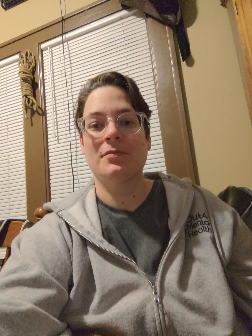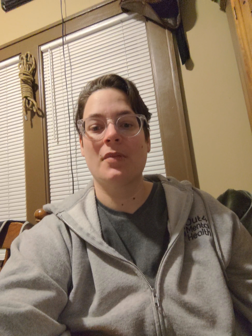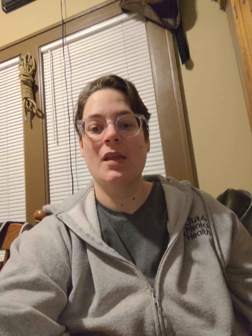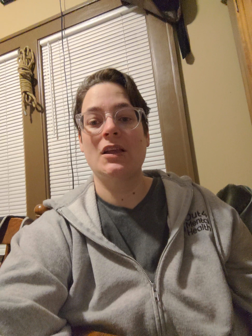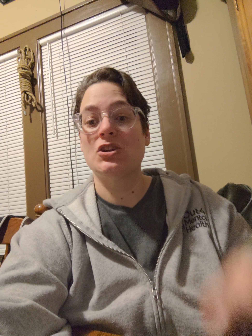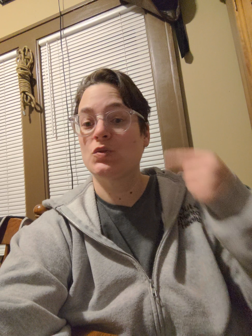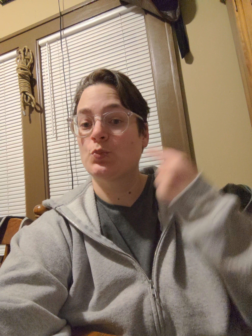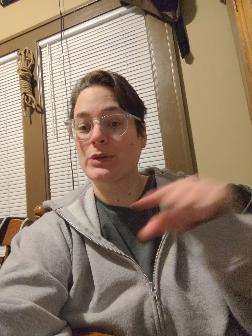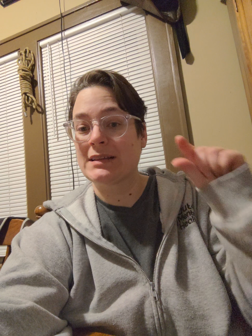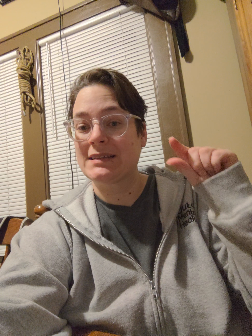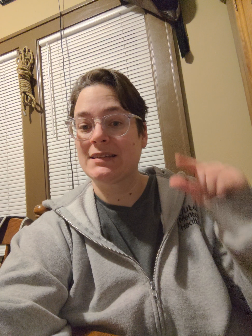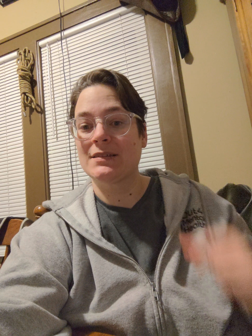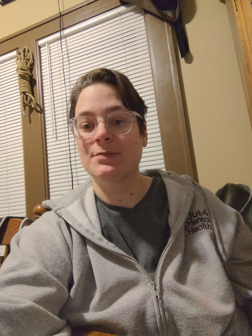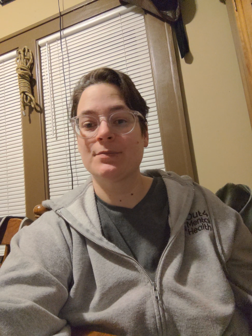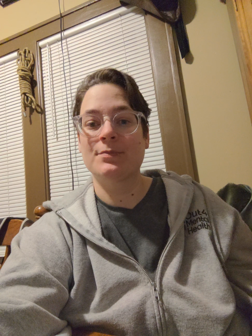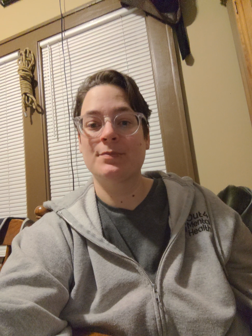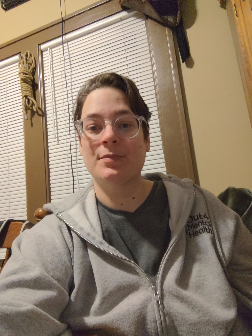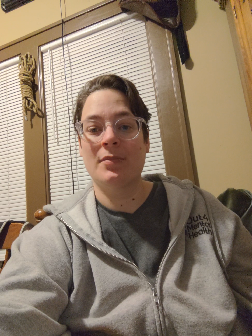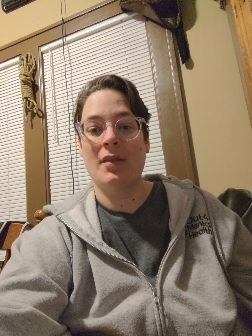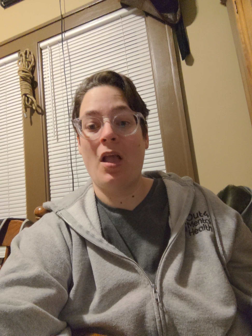green